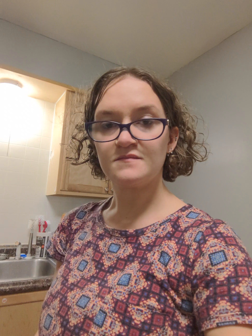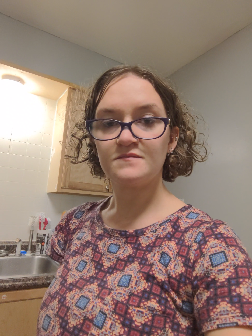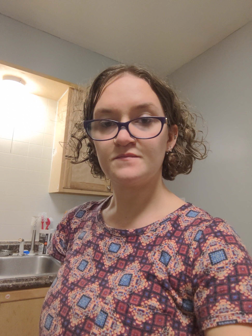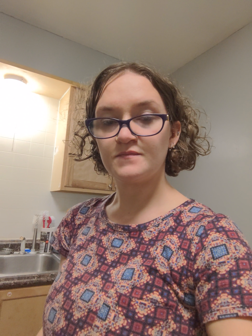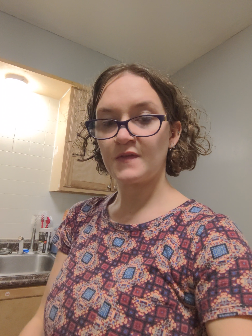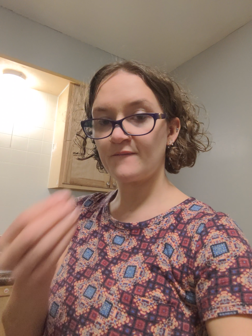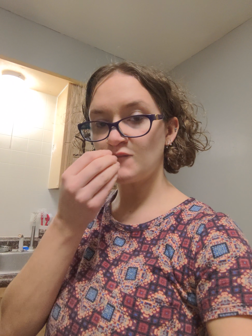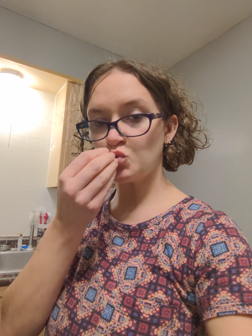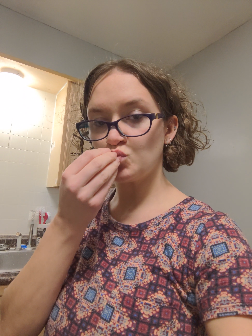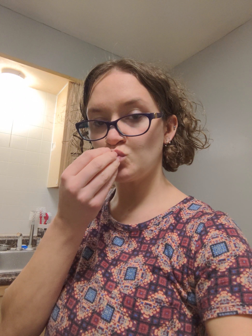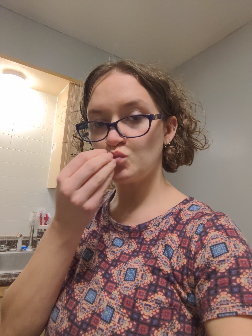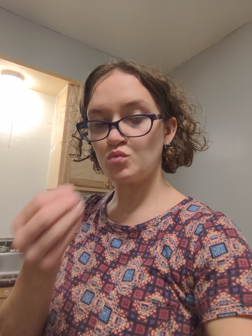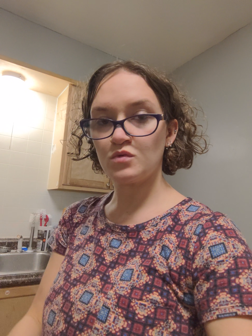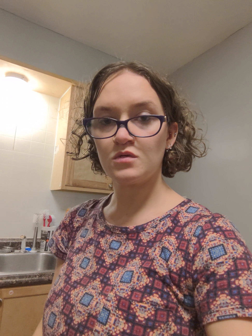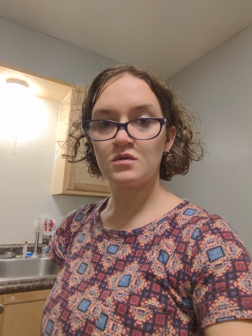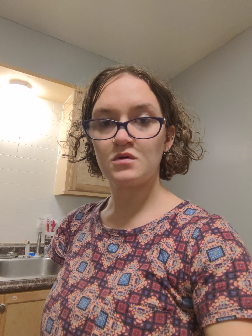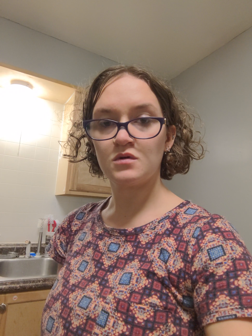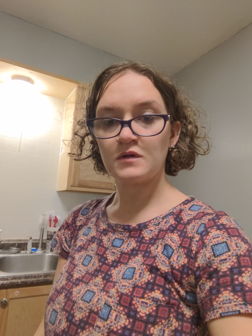food